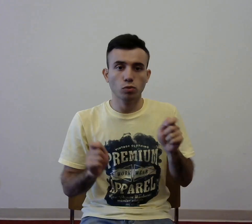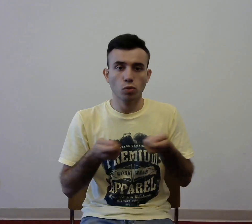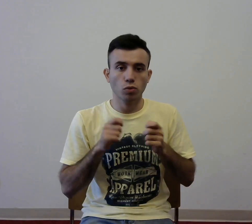toya